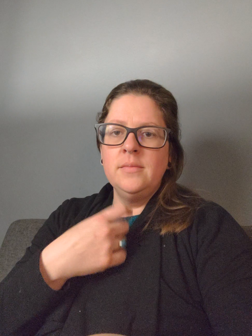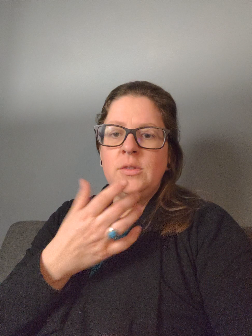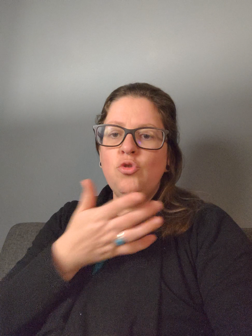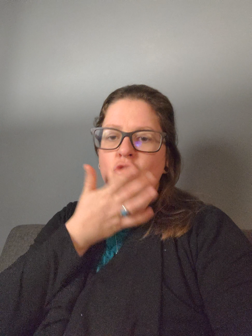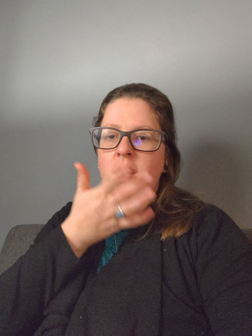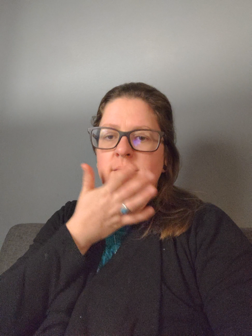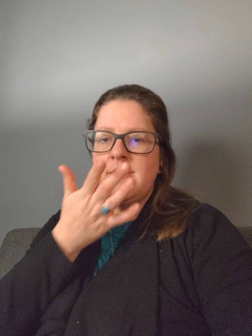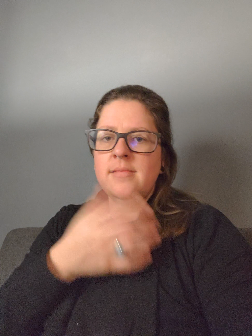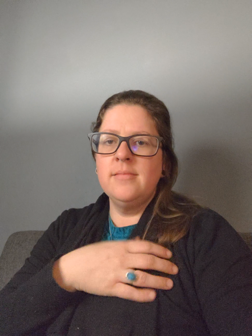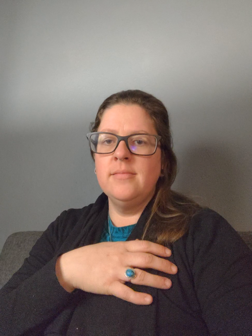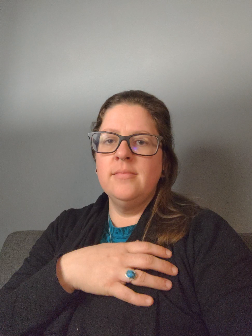grass